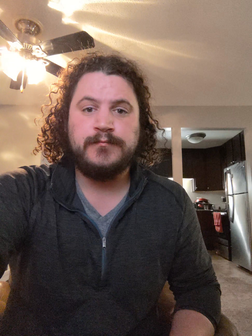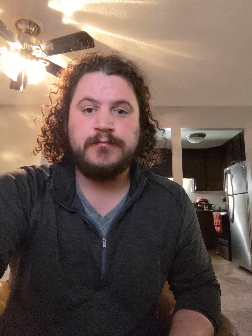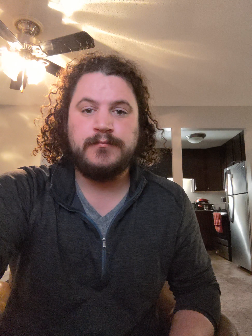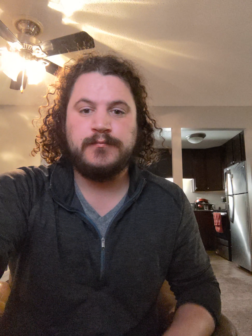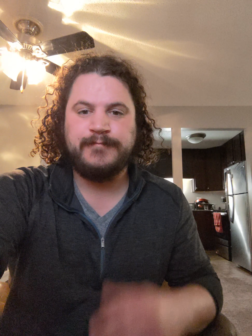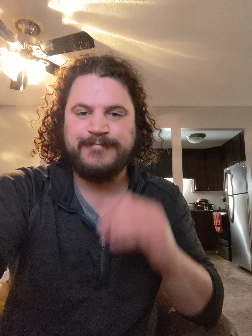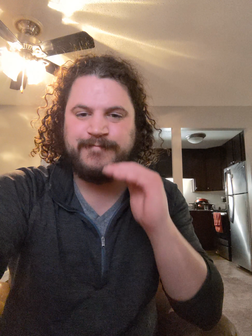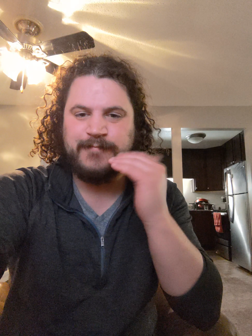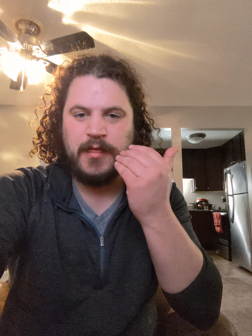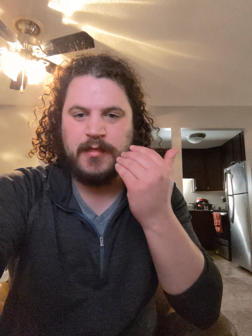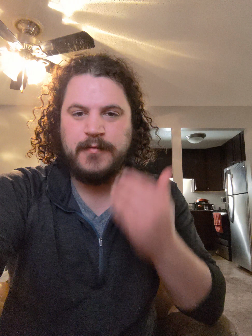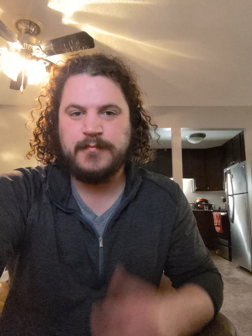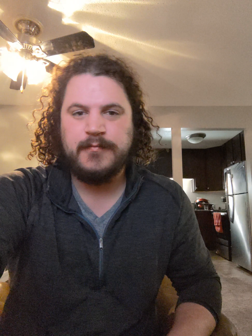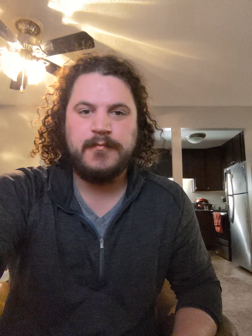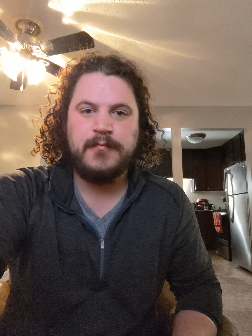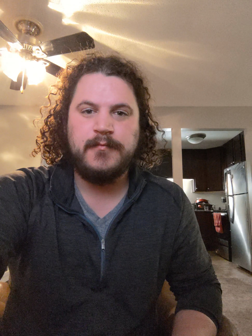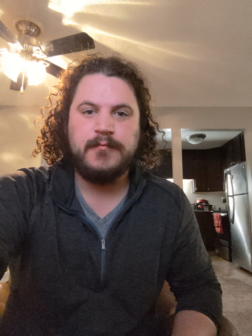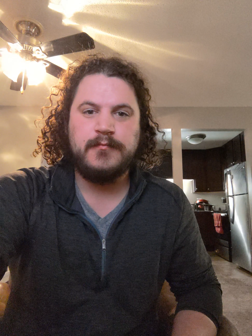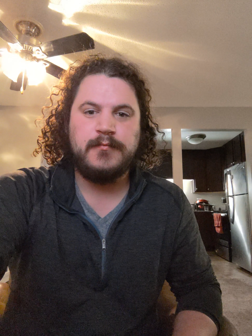smile